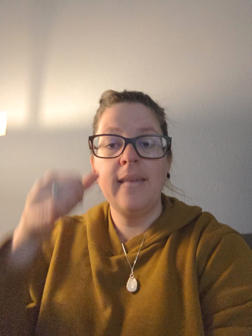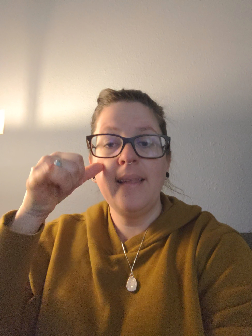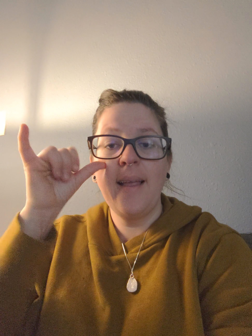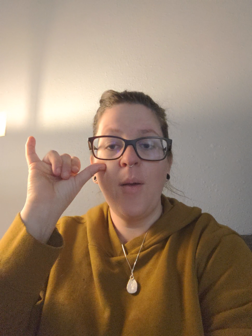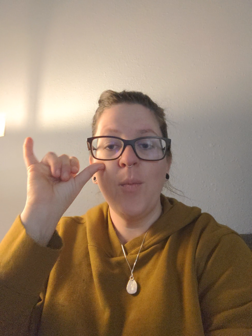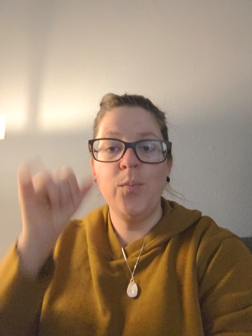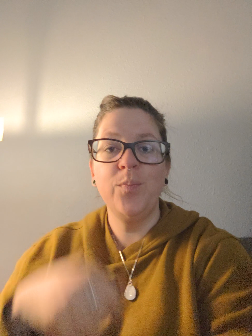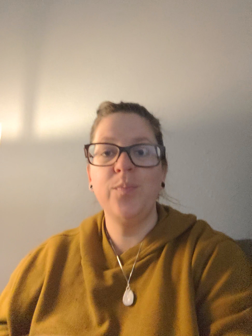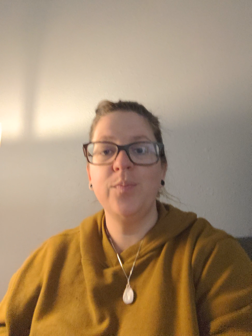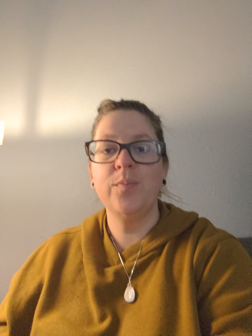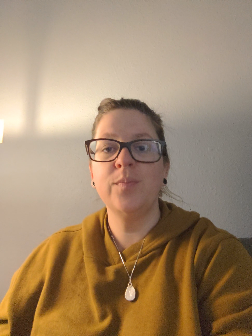cow